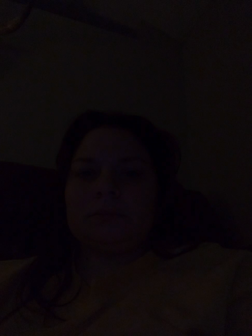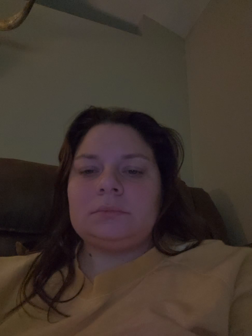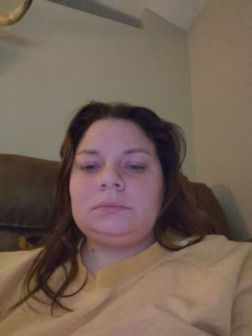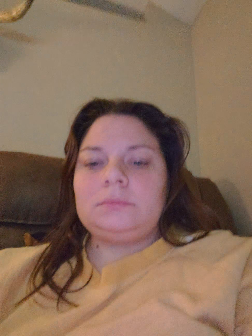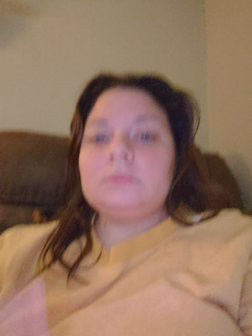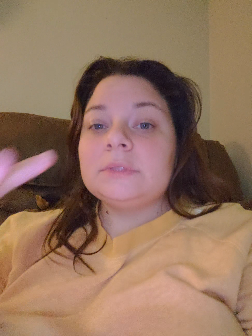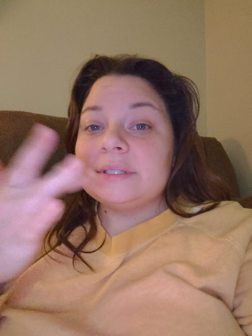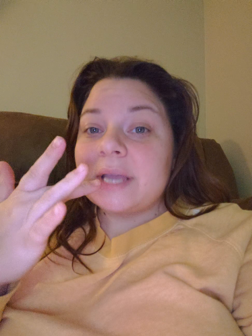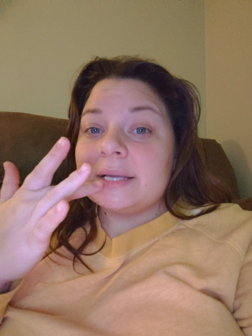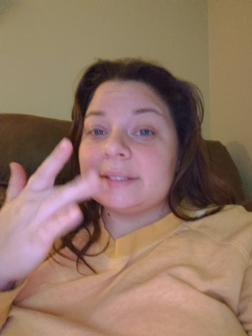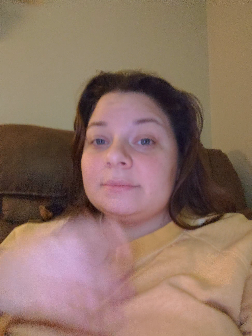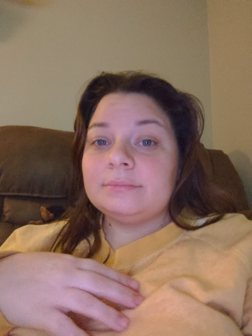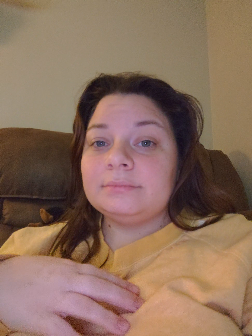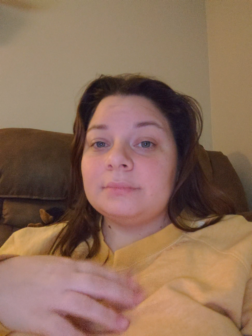taste